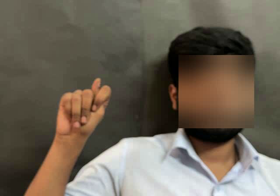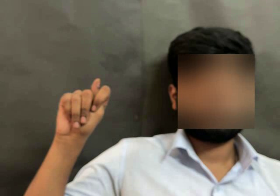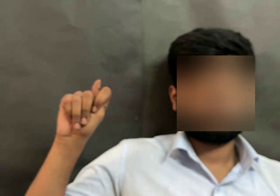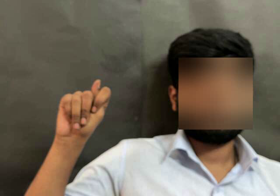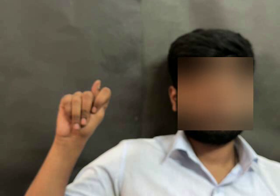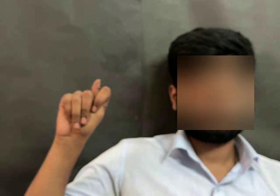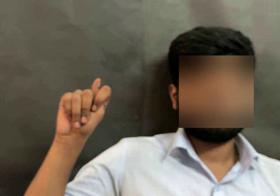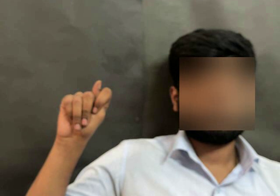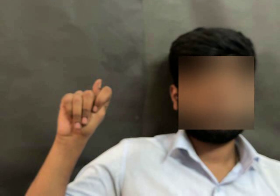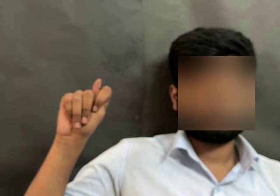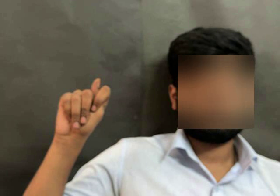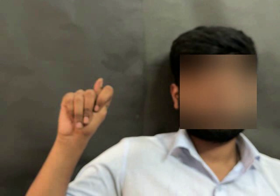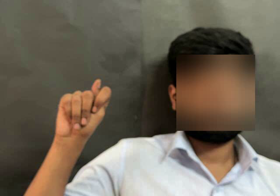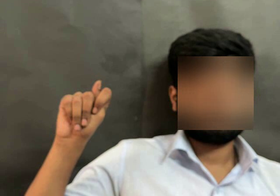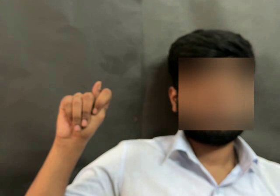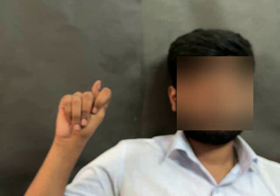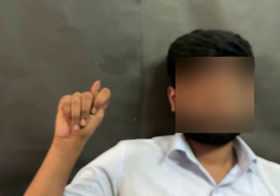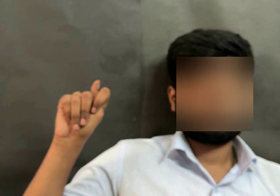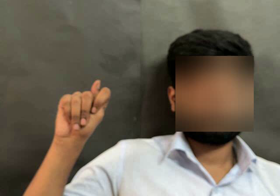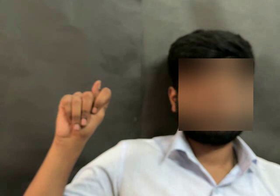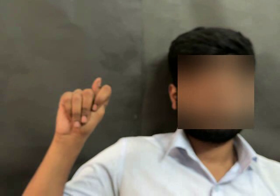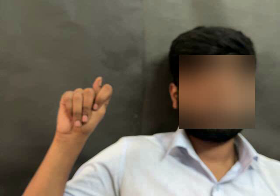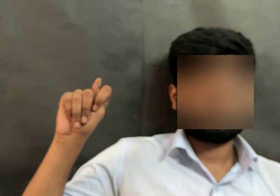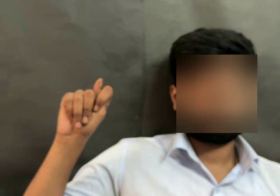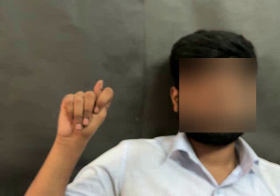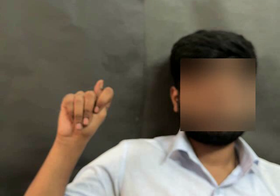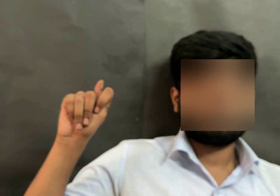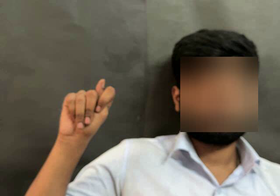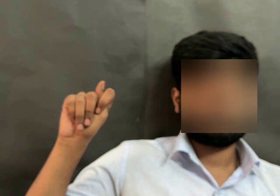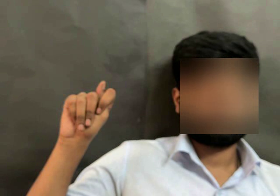T